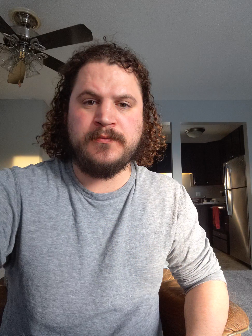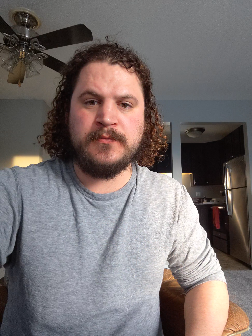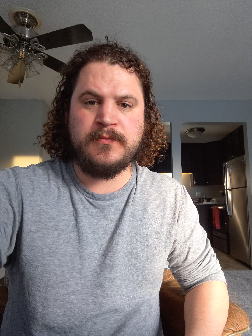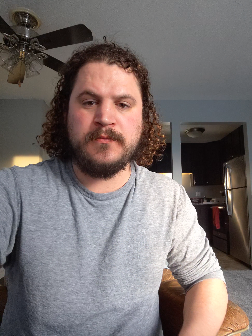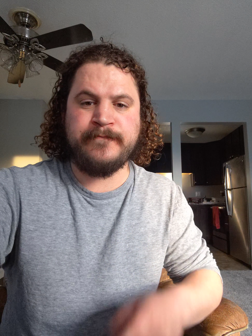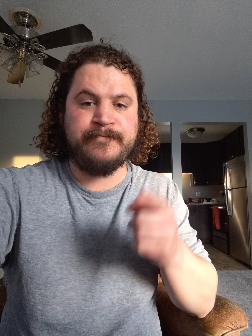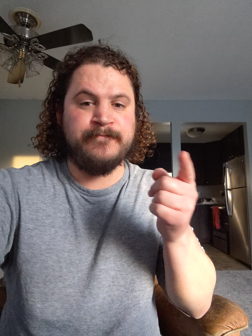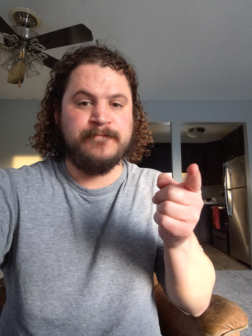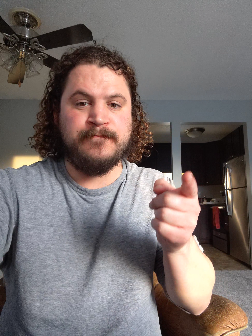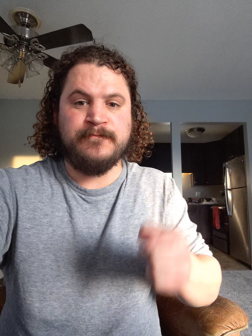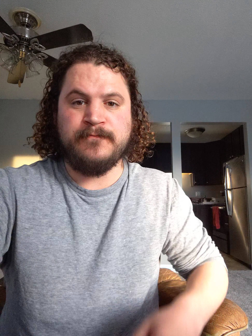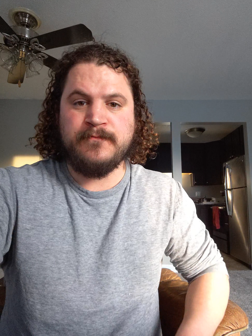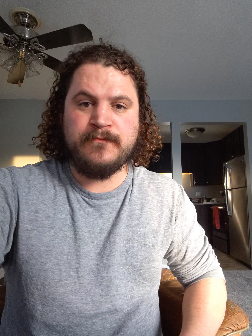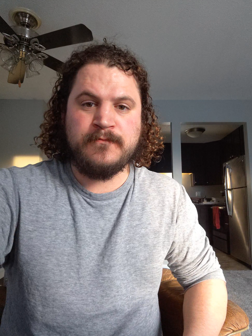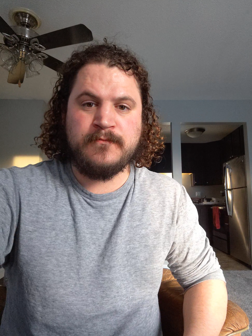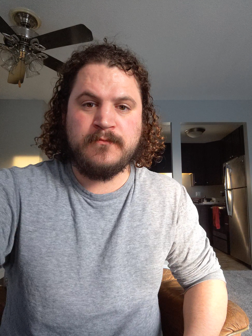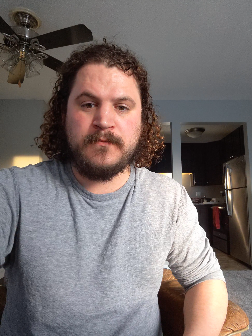he/she/it